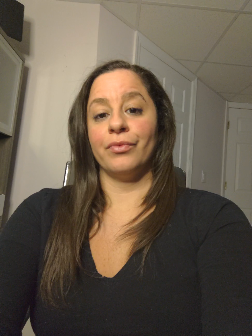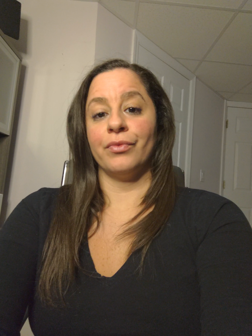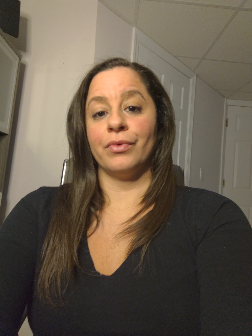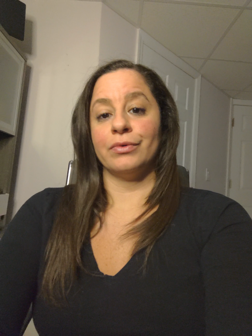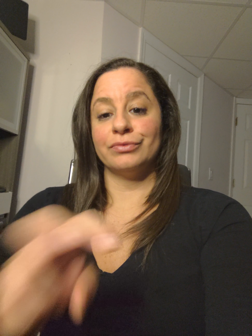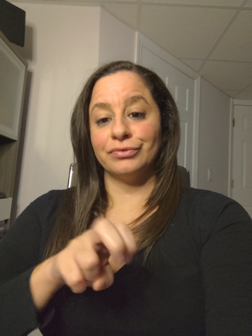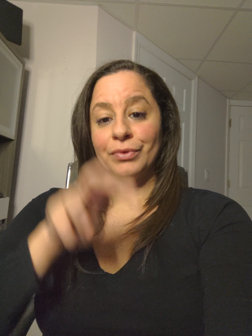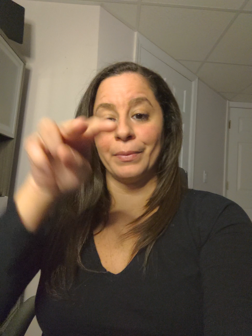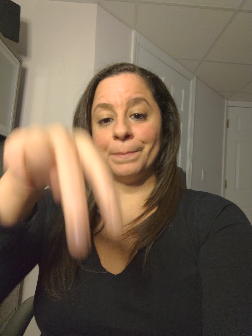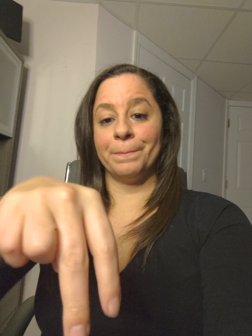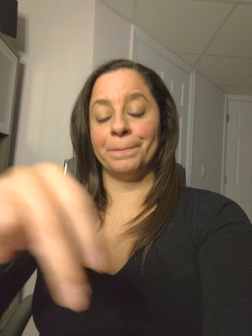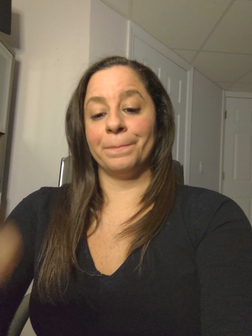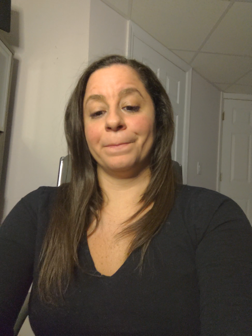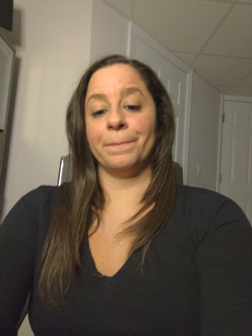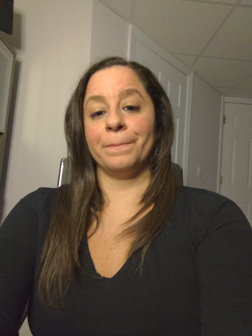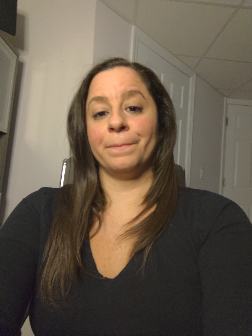jump